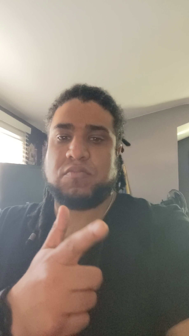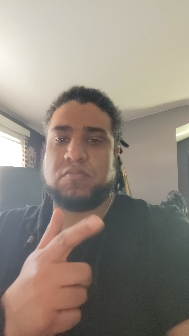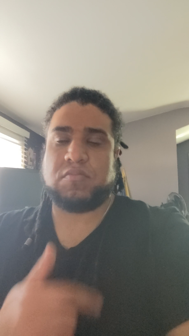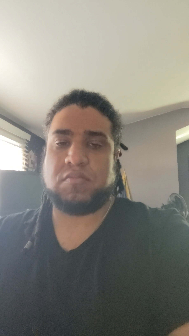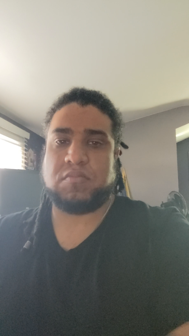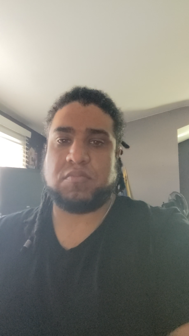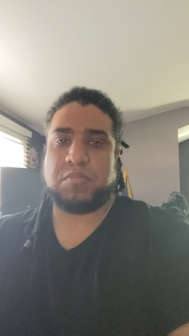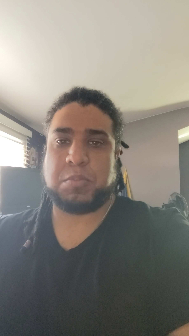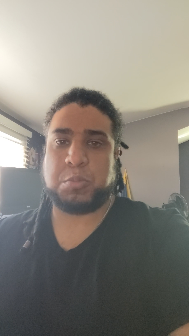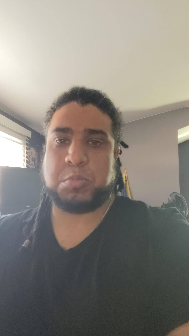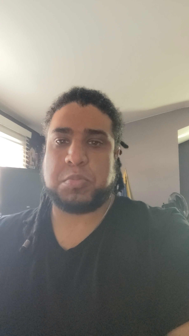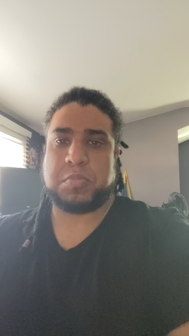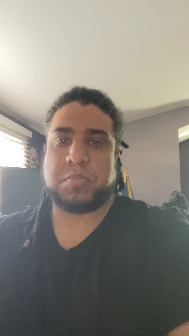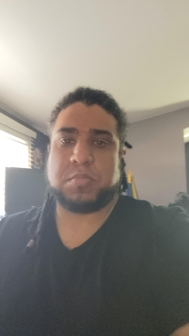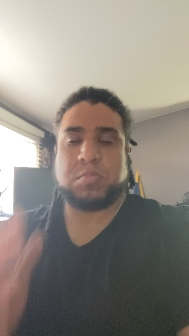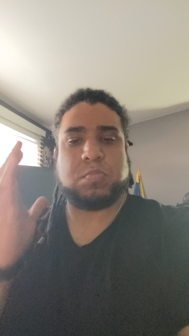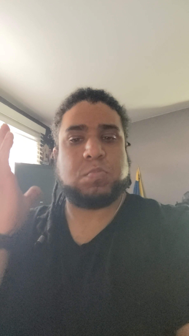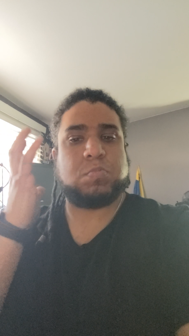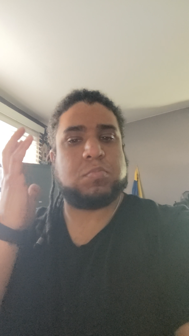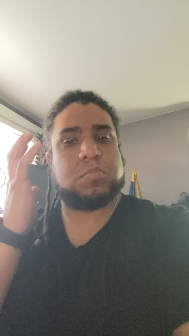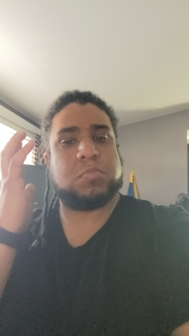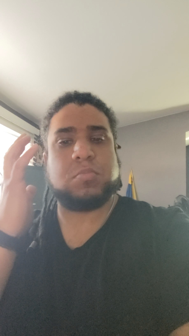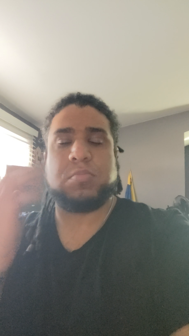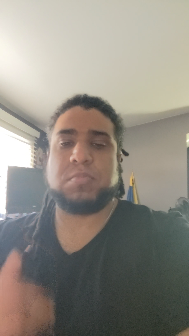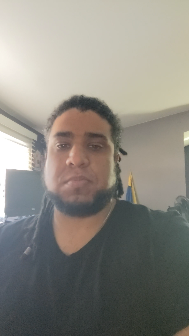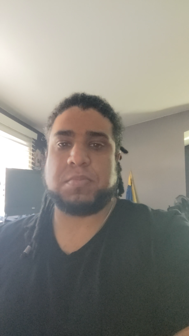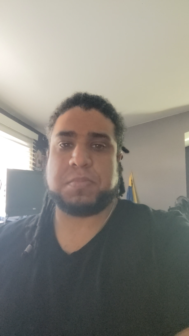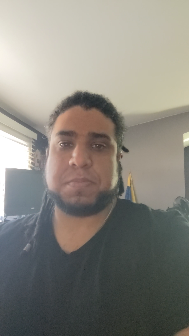pillow